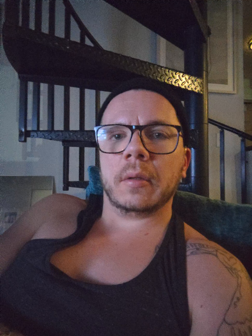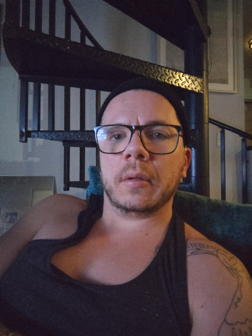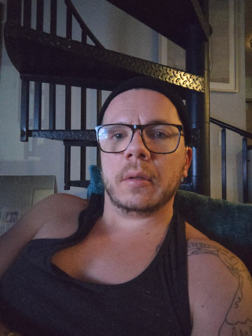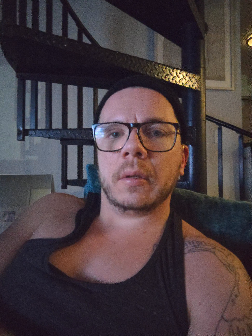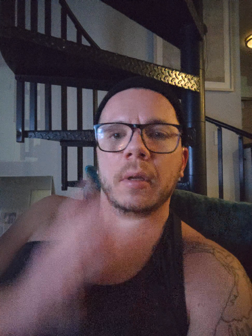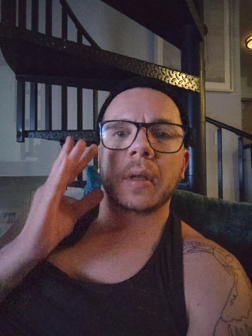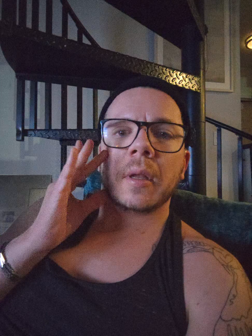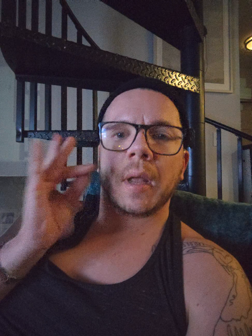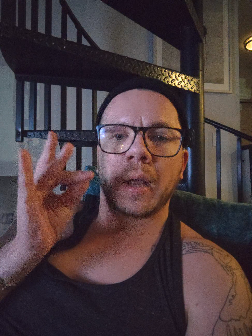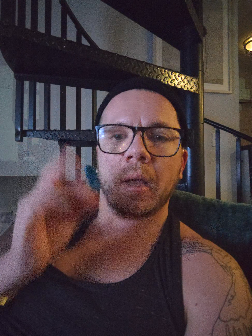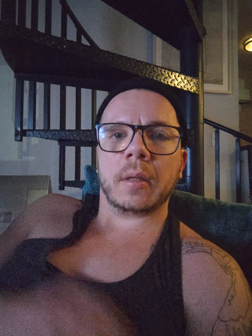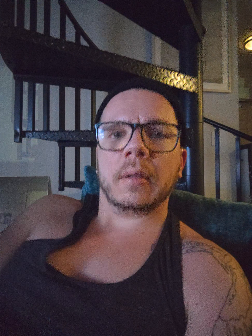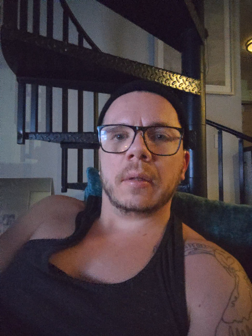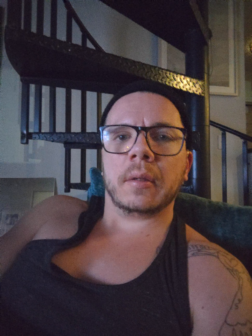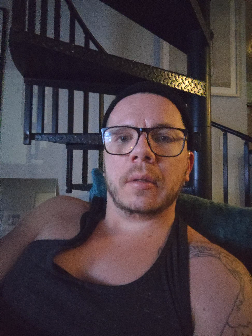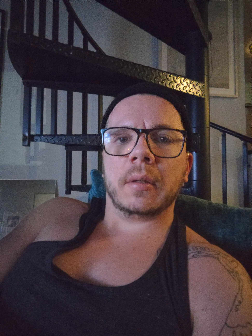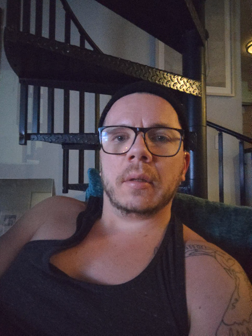cat